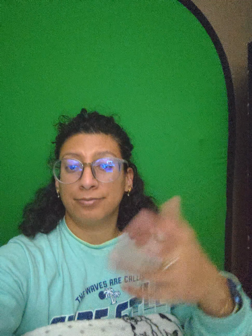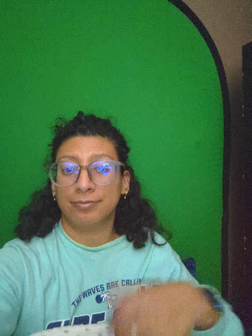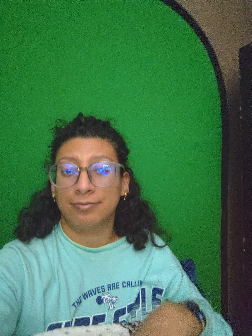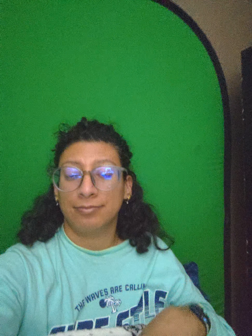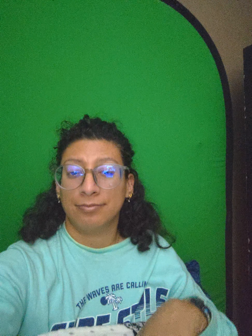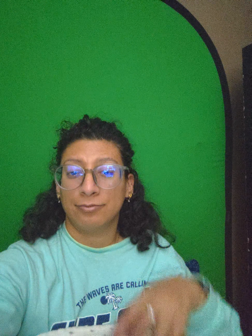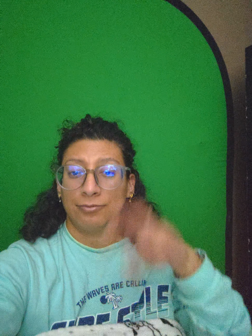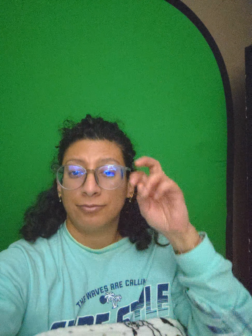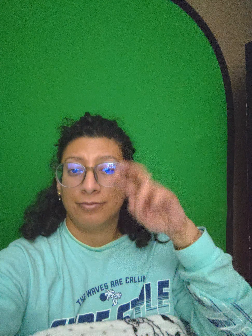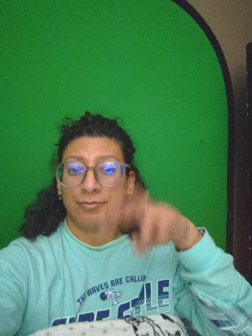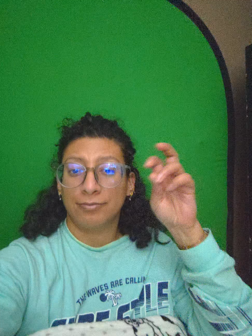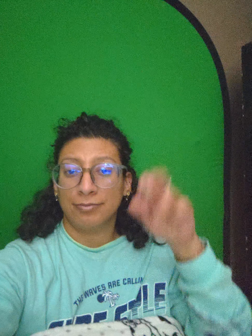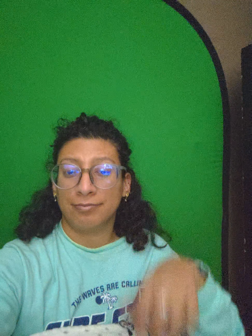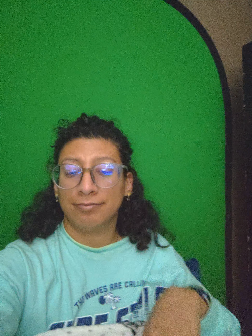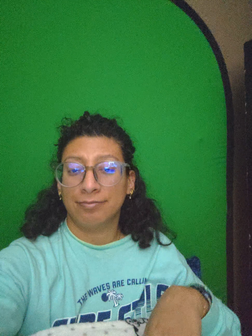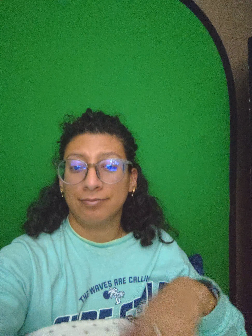jump